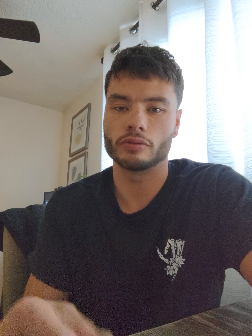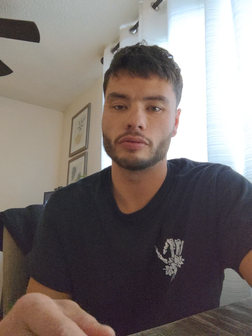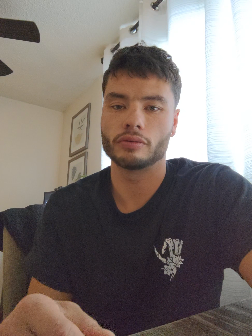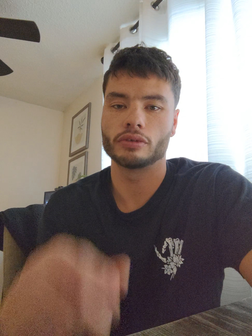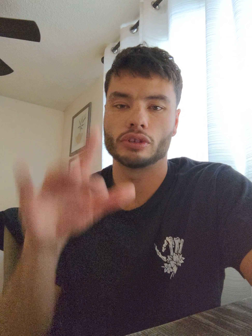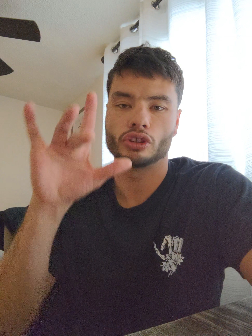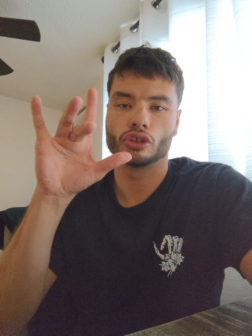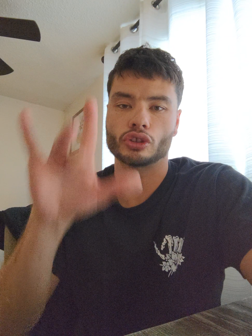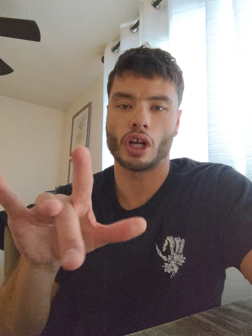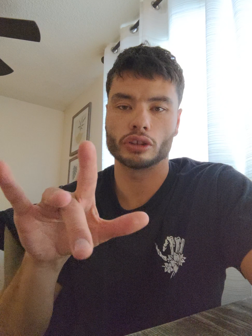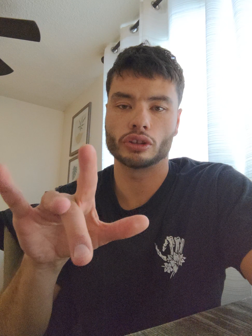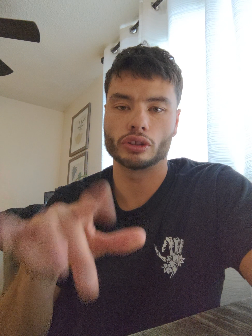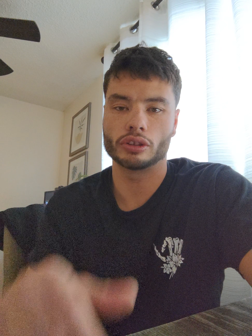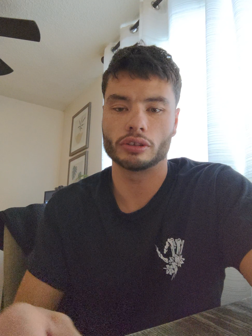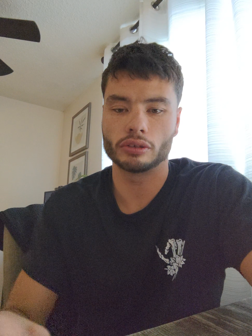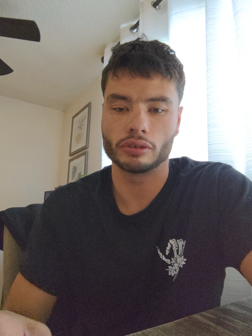touch